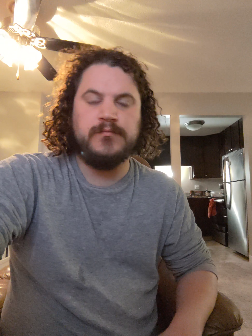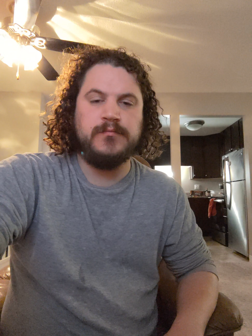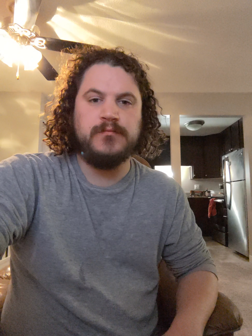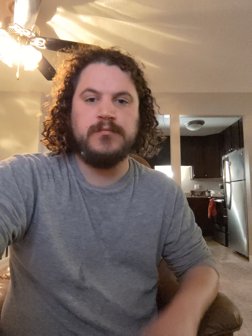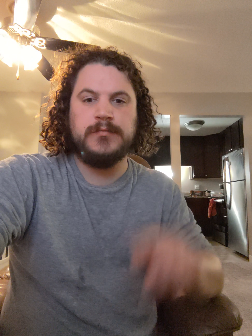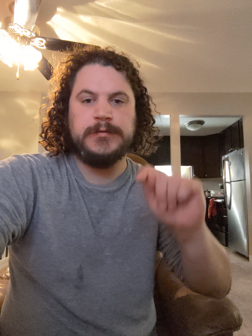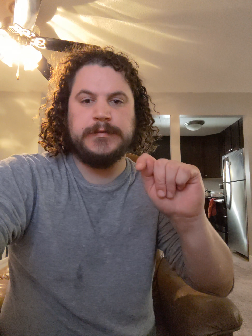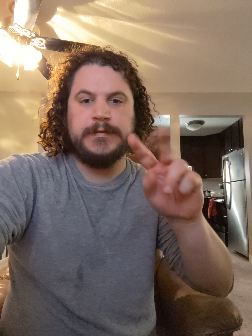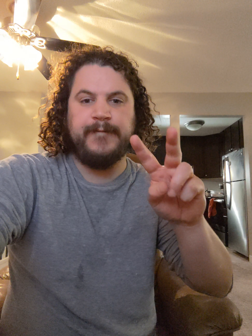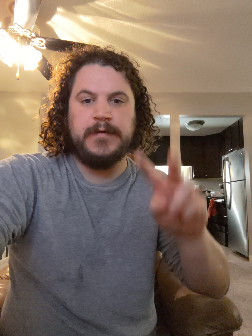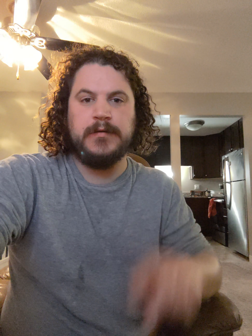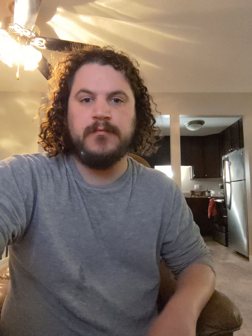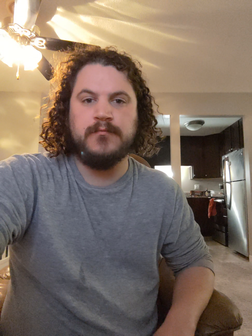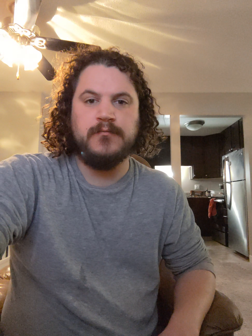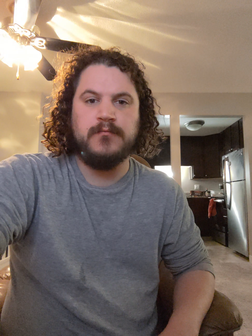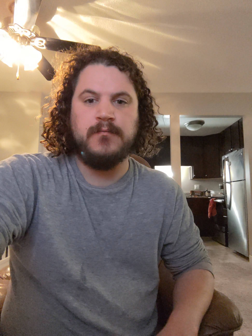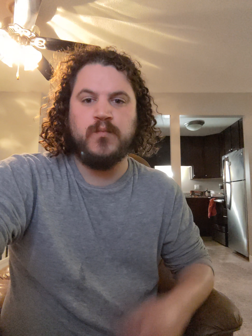TV